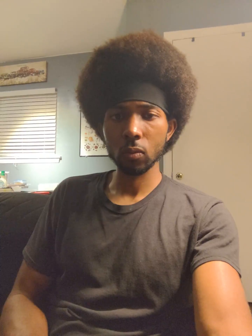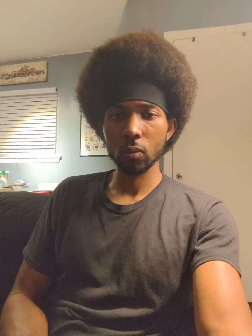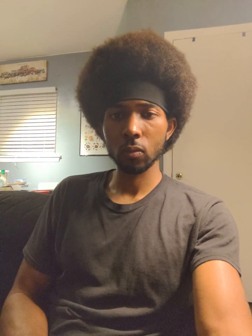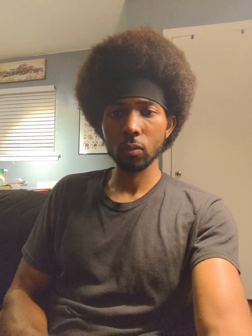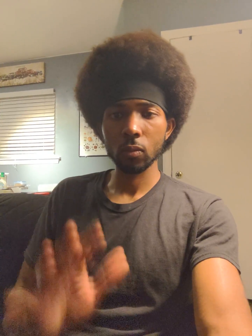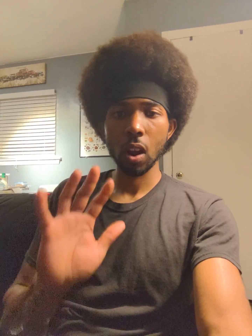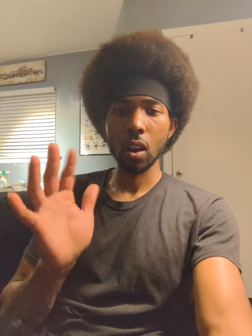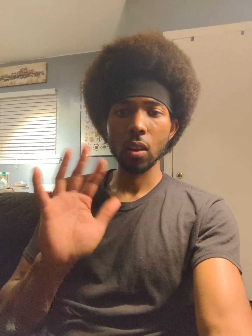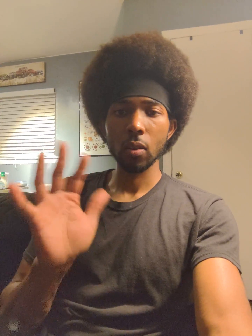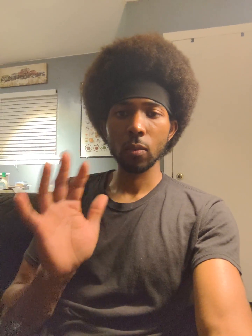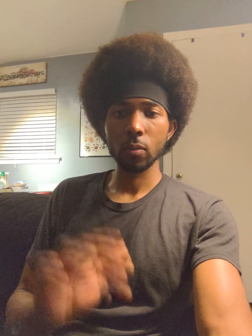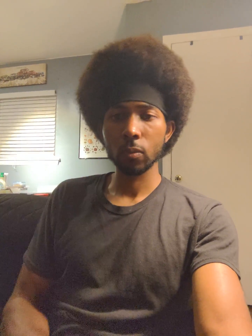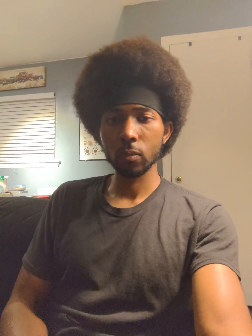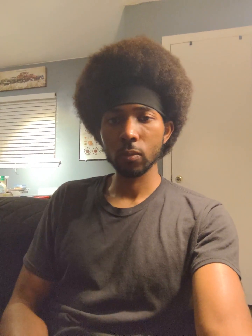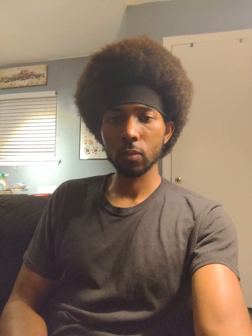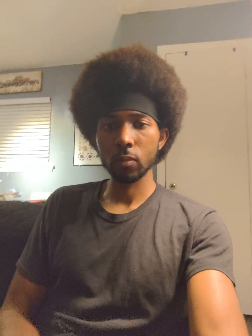hi